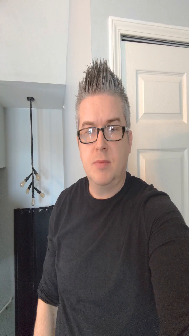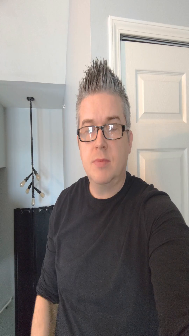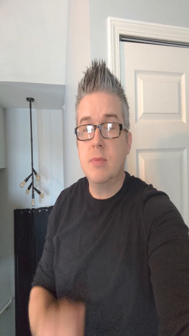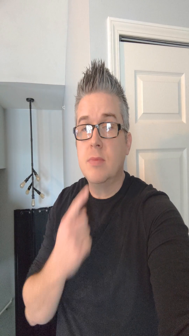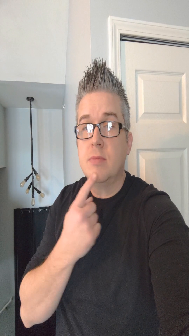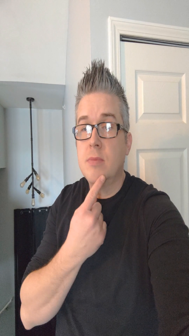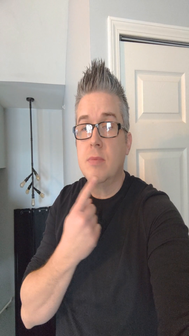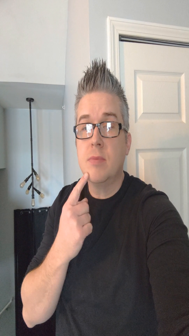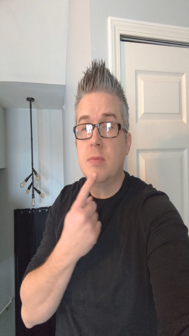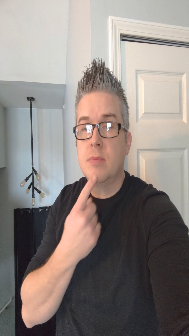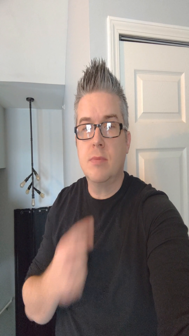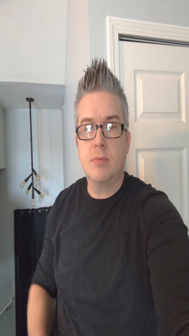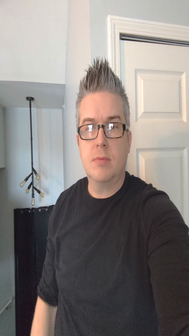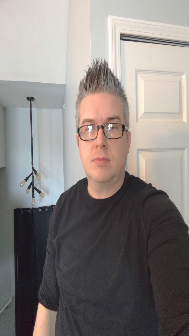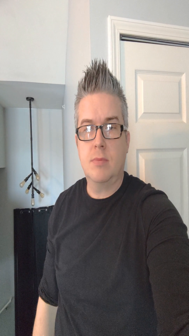chin